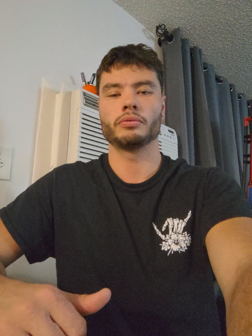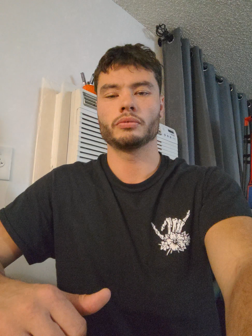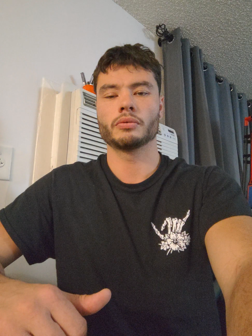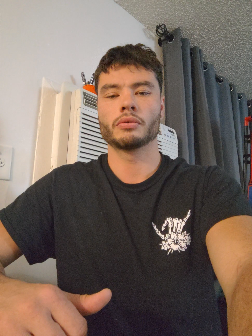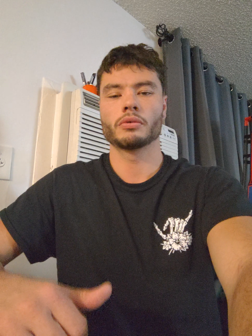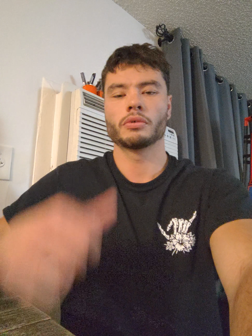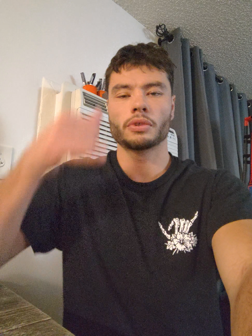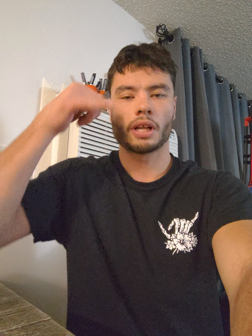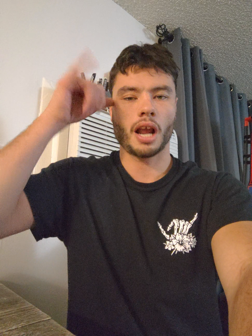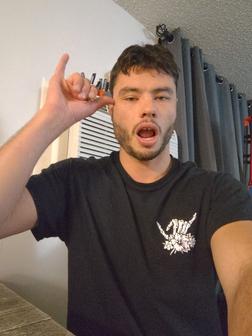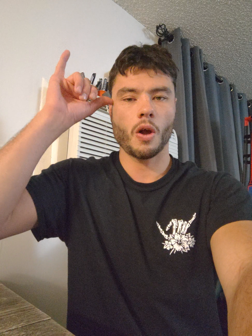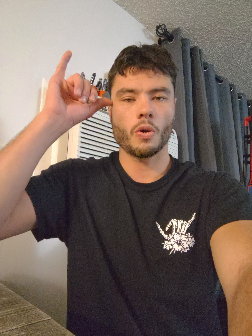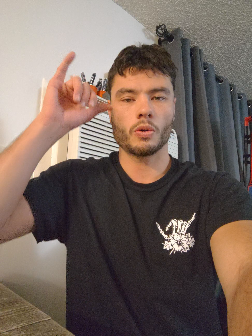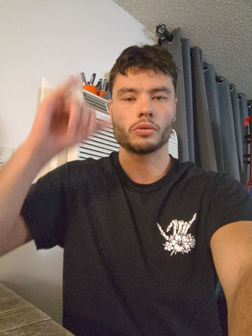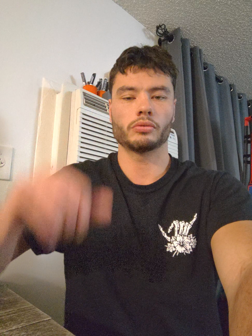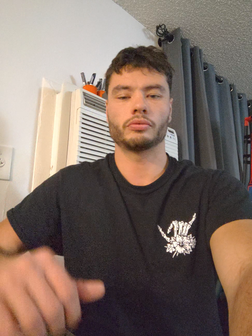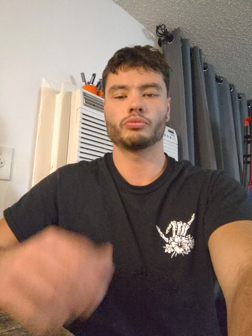cow